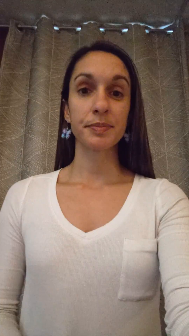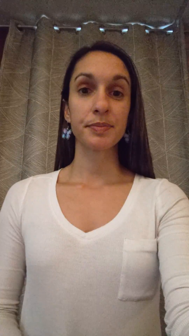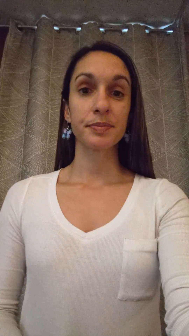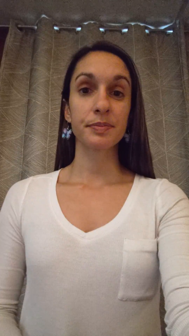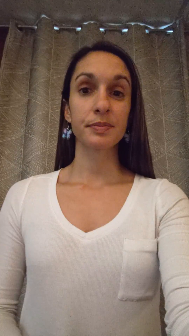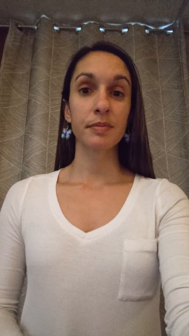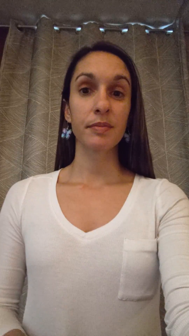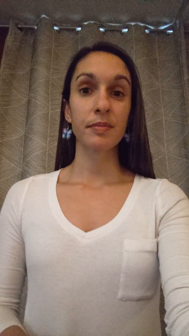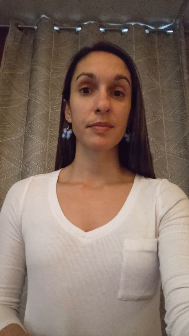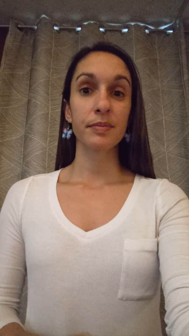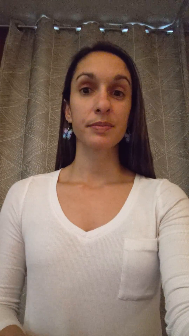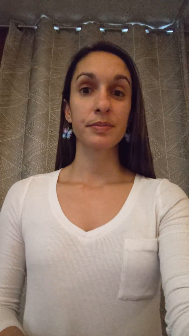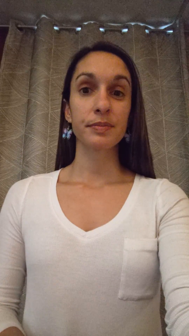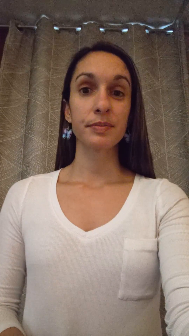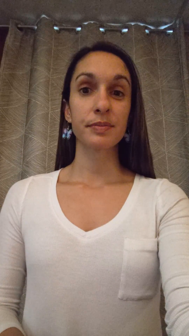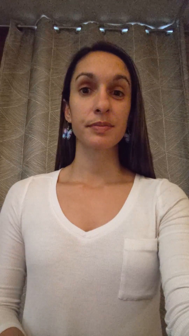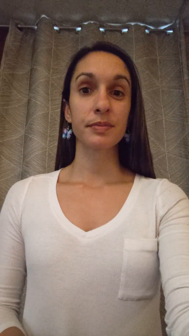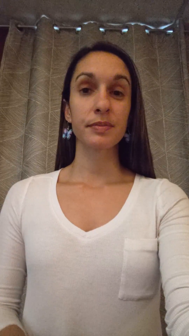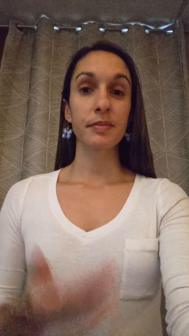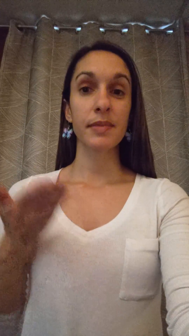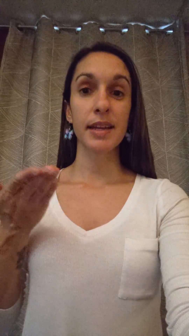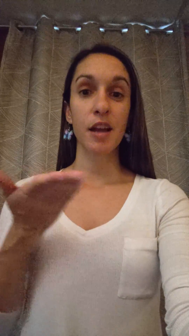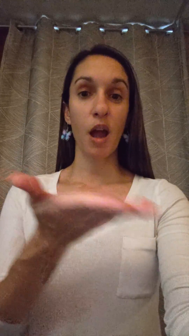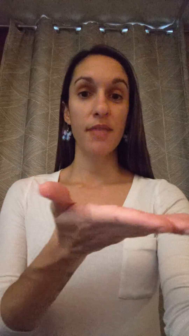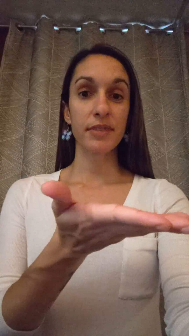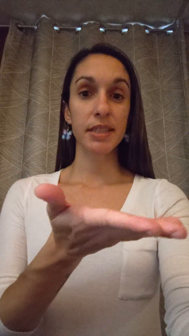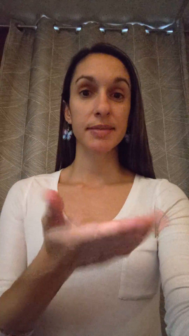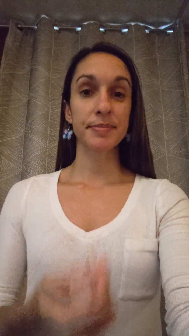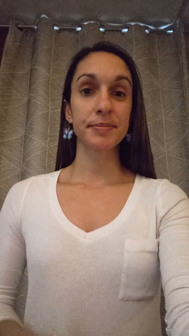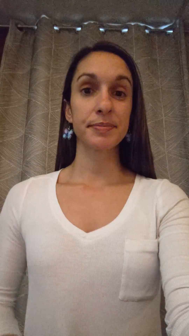oven